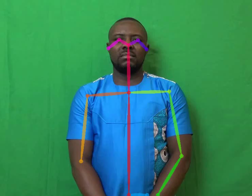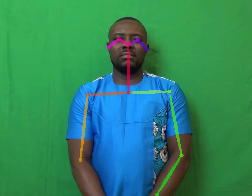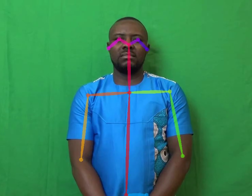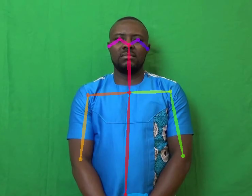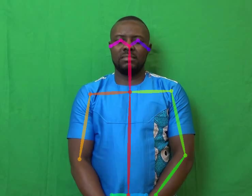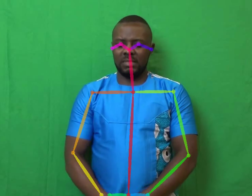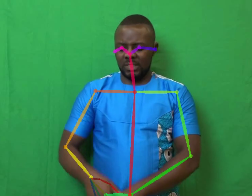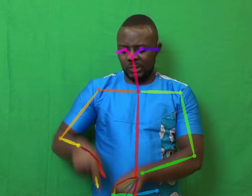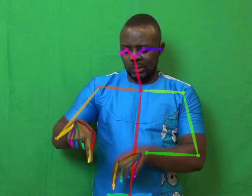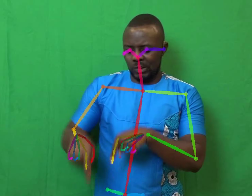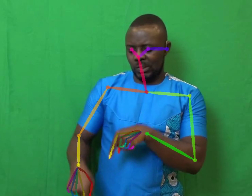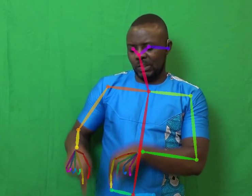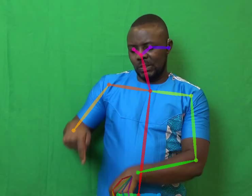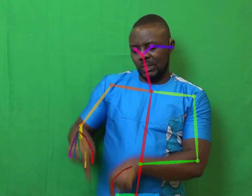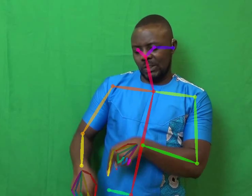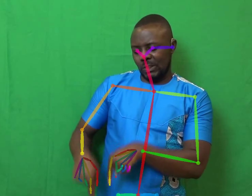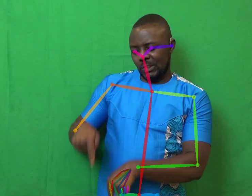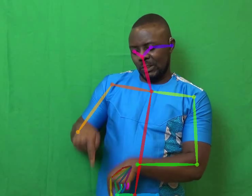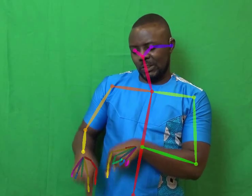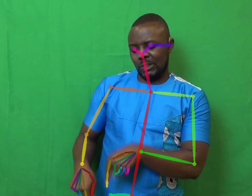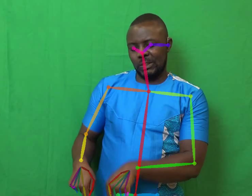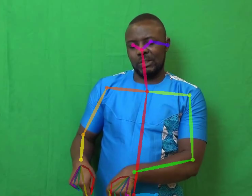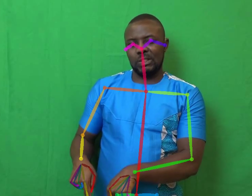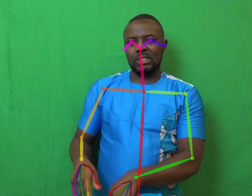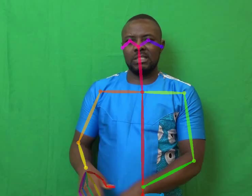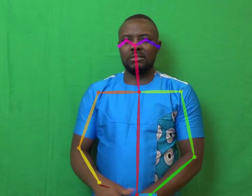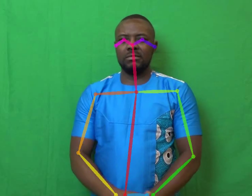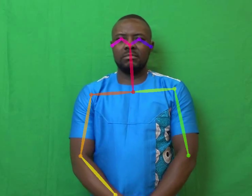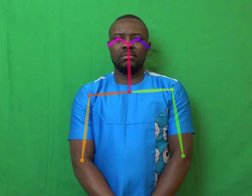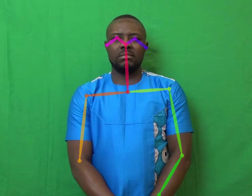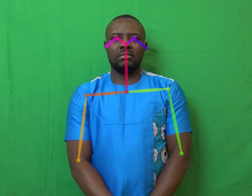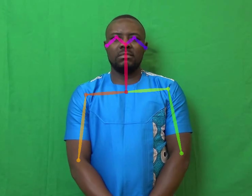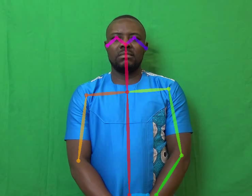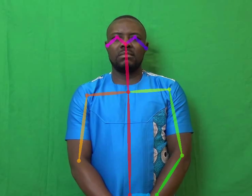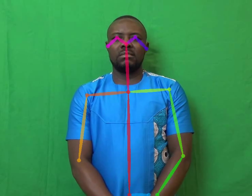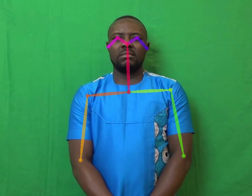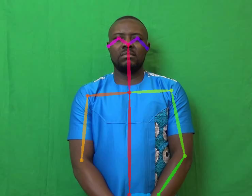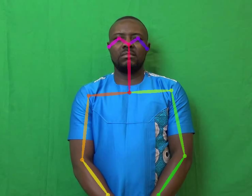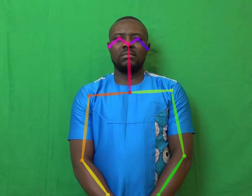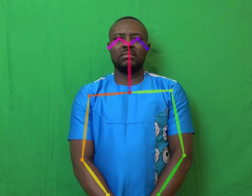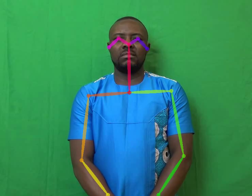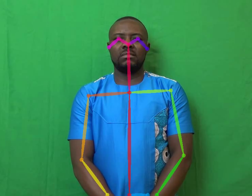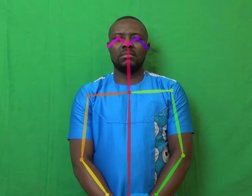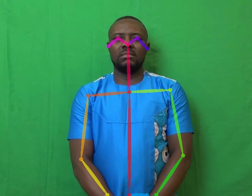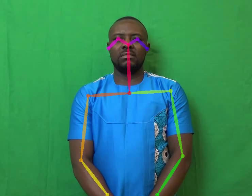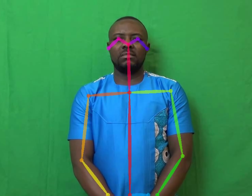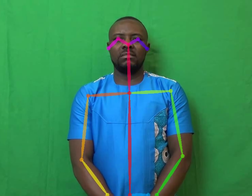physically challenged